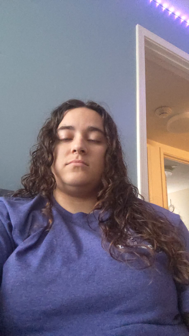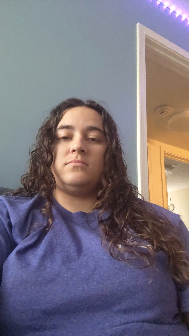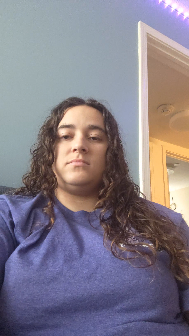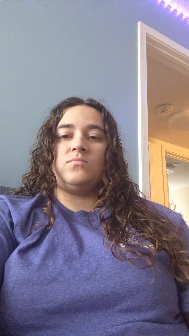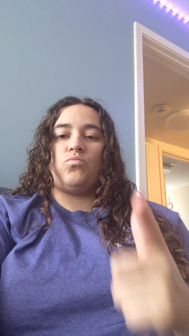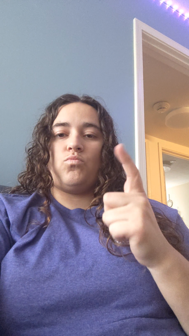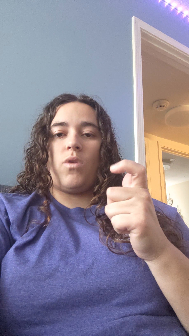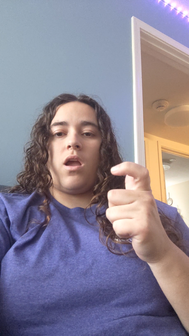run